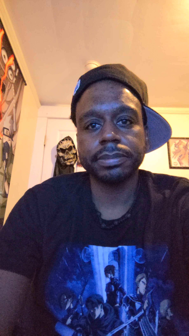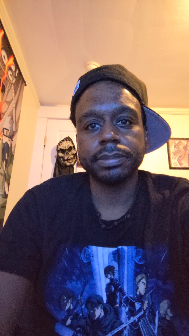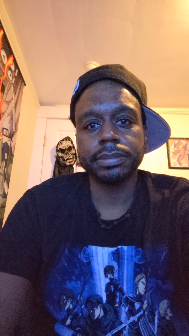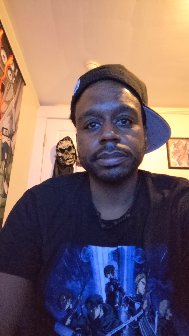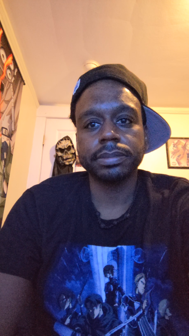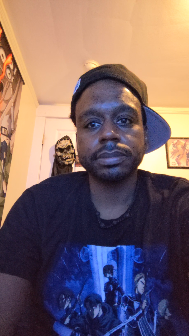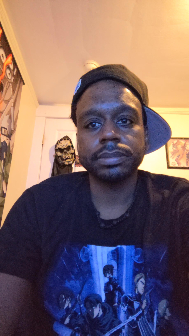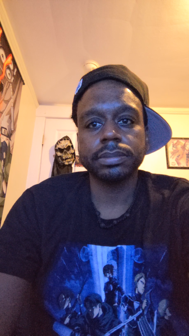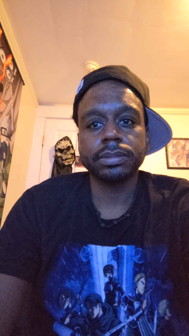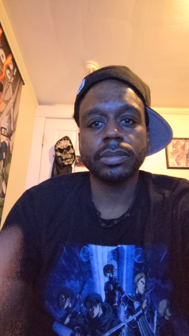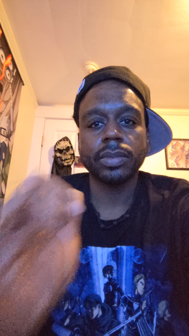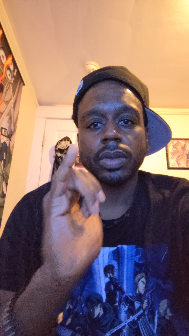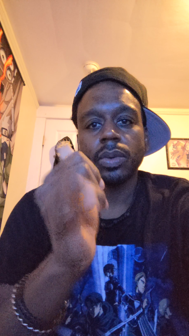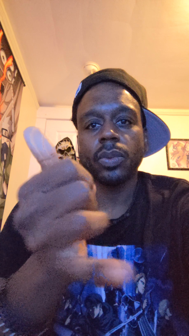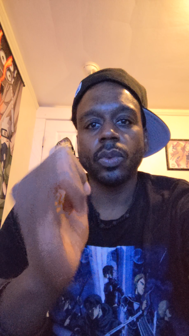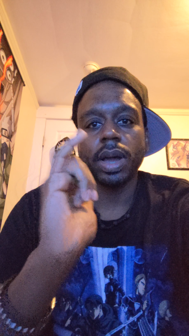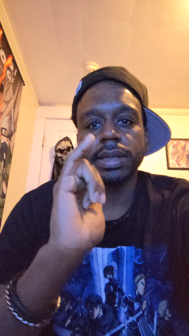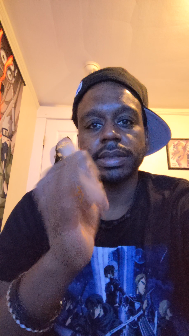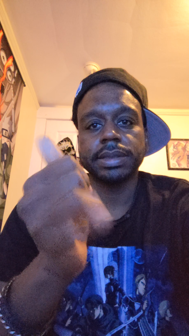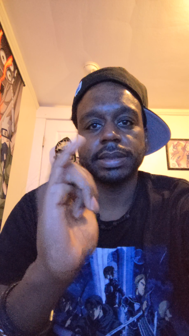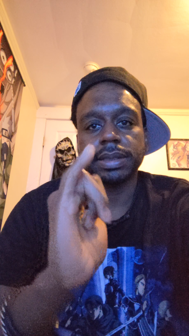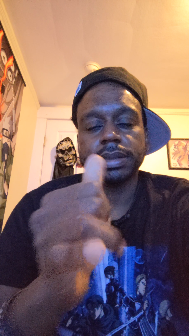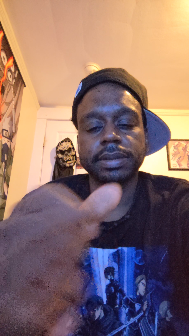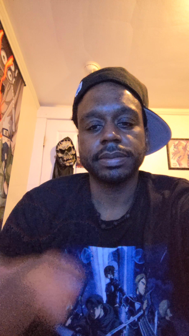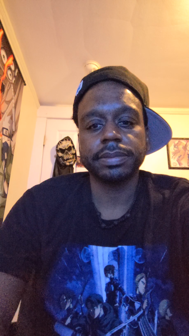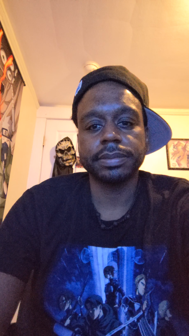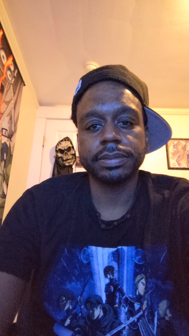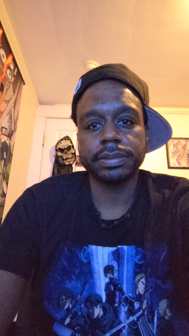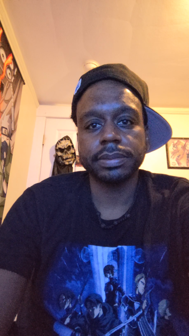rocking chair